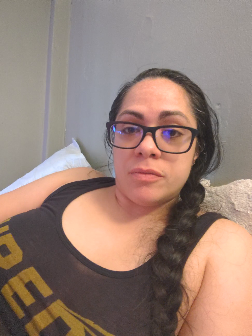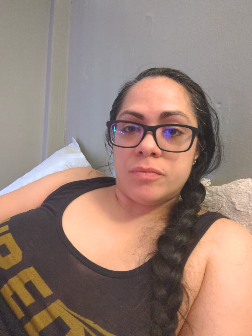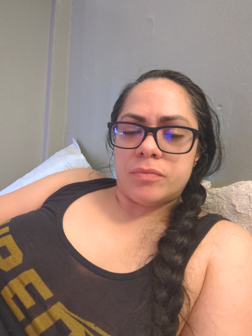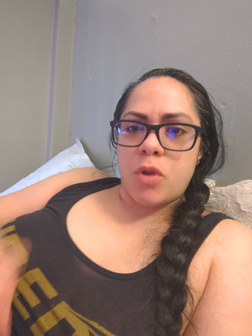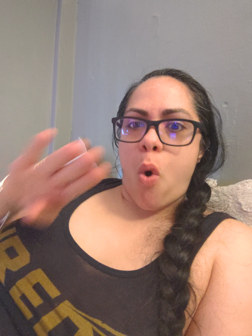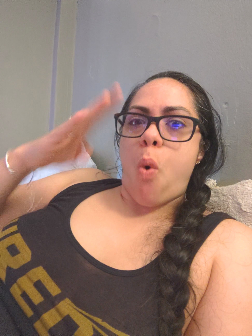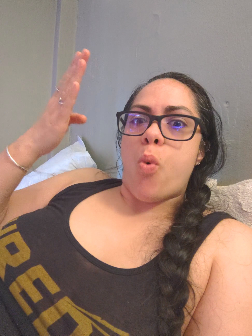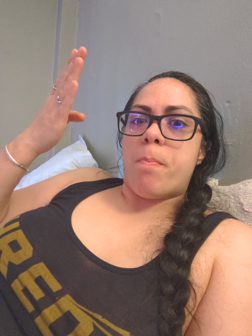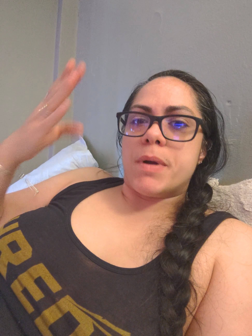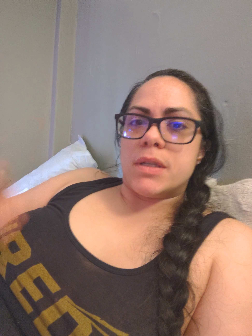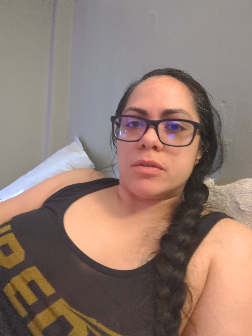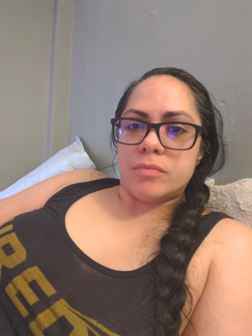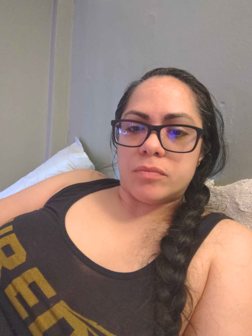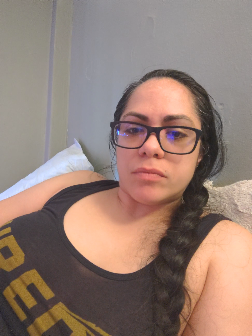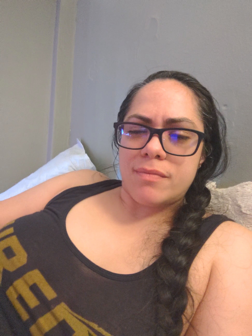open